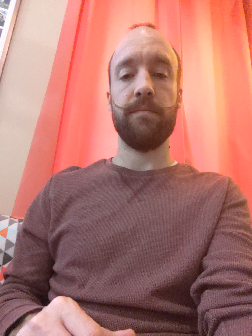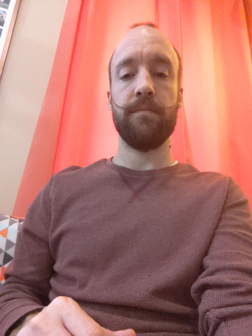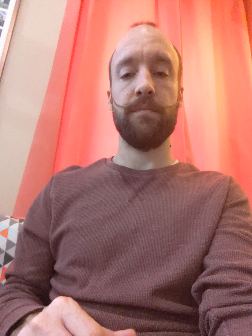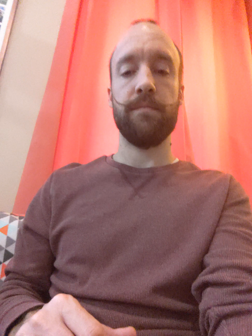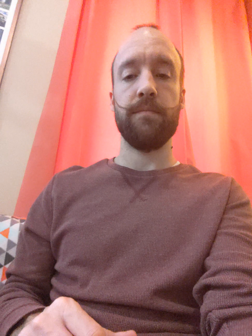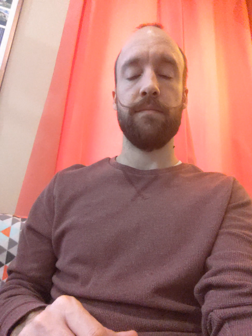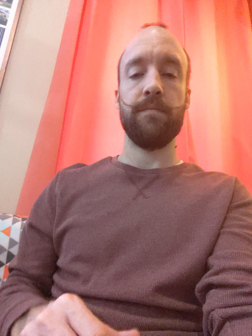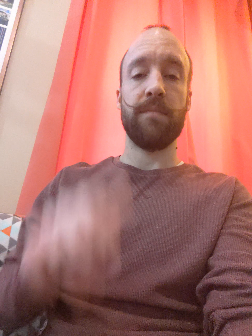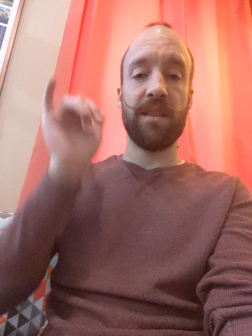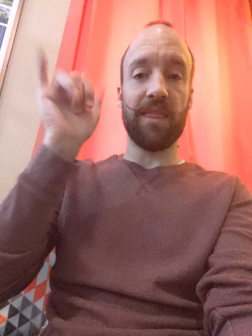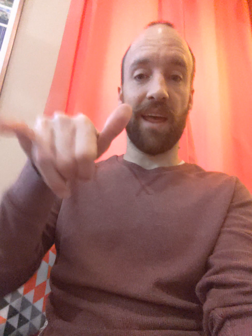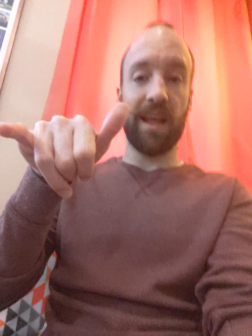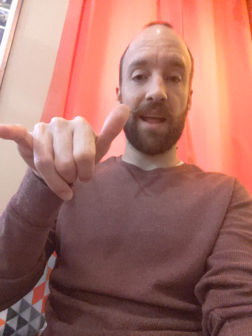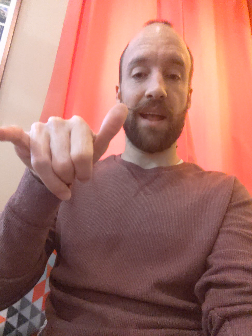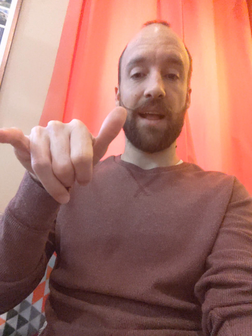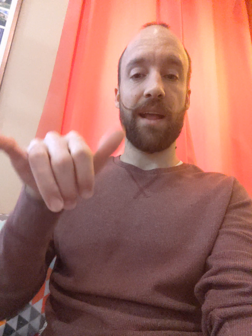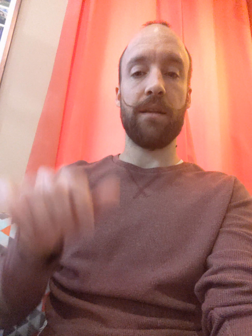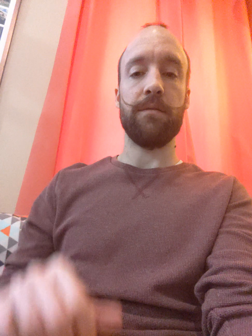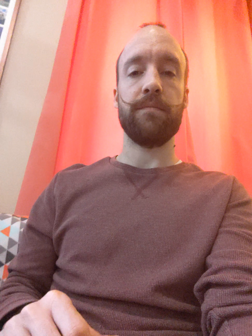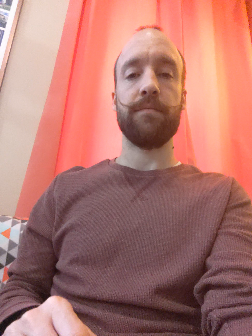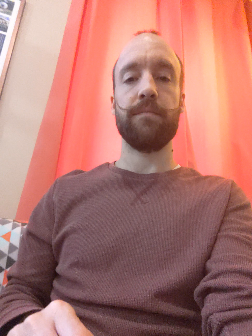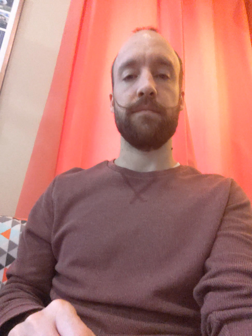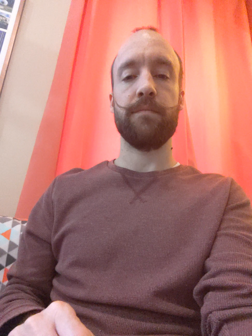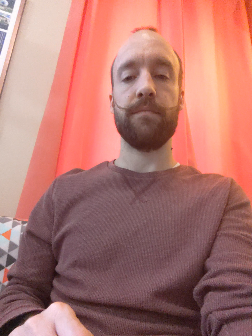that